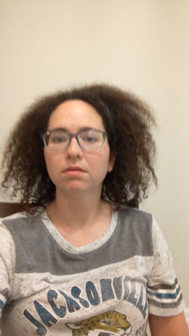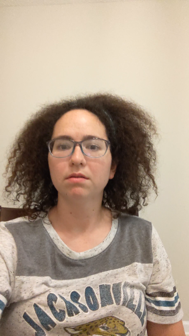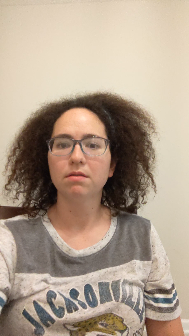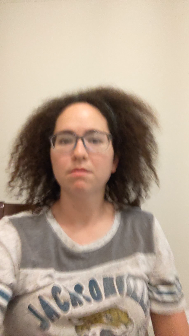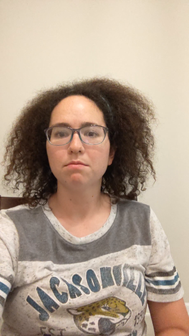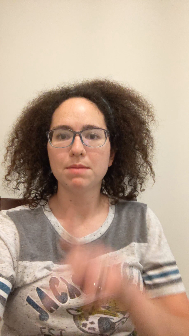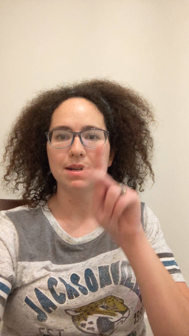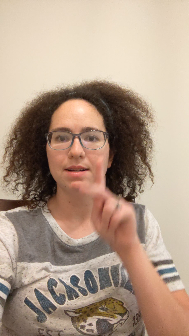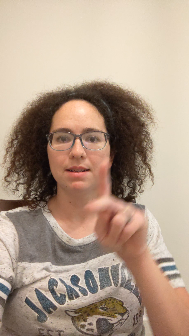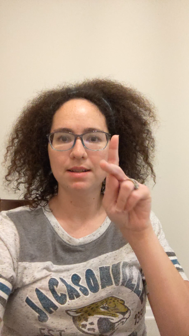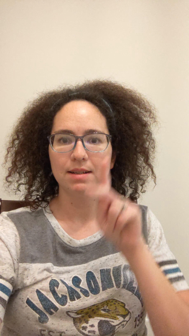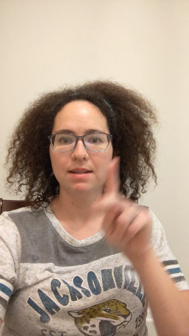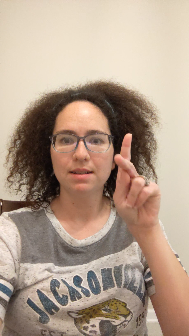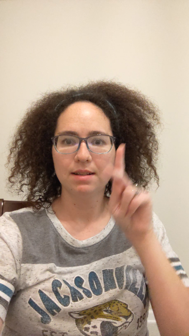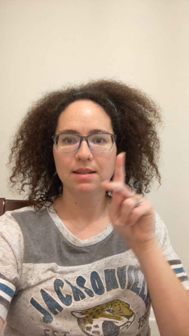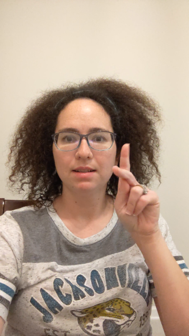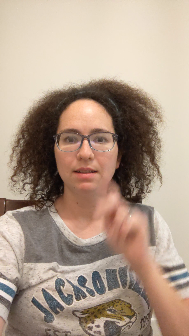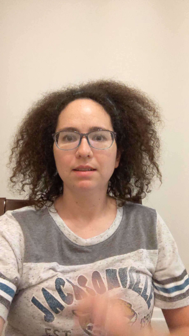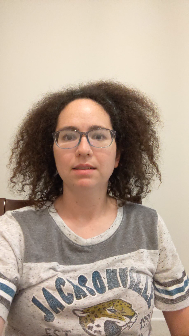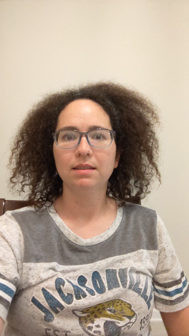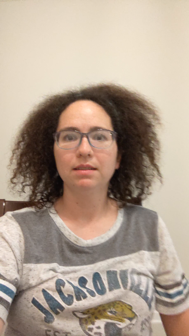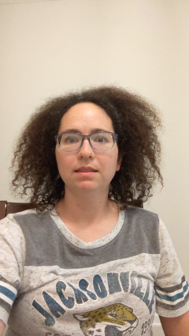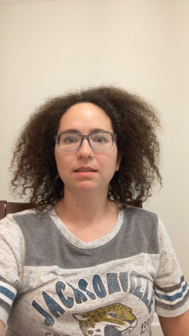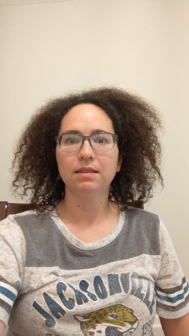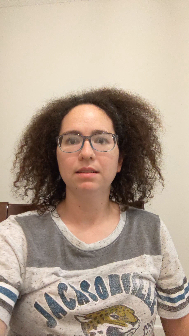people